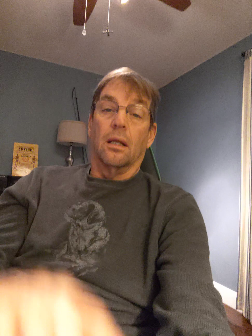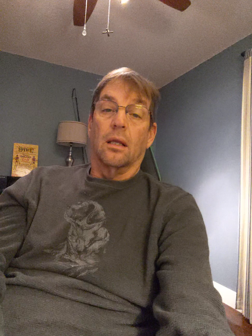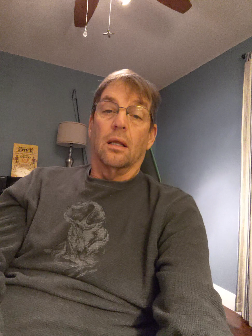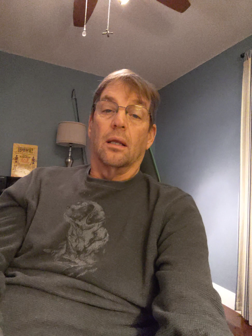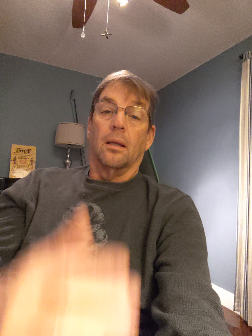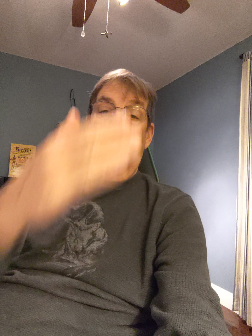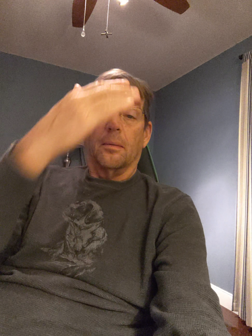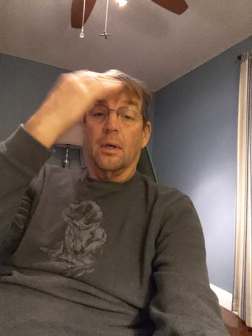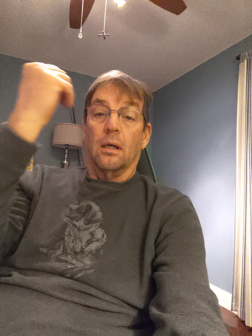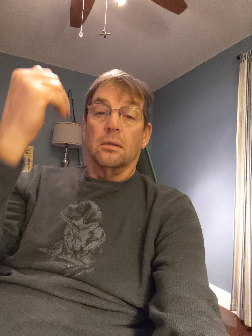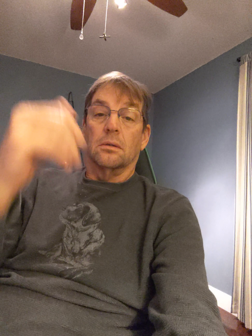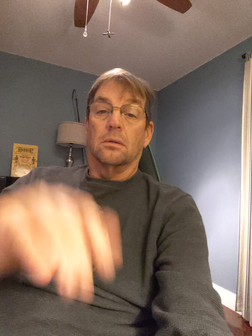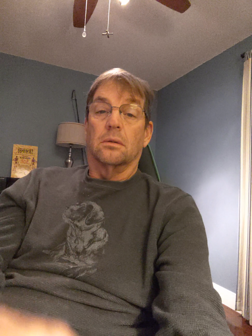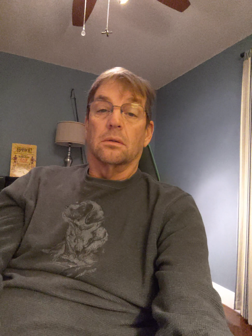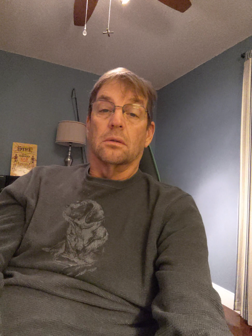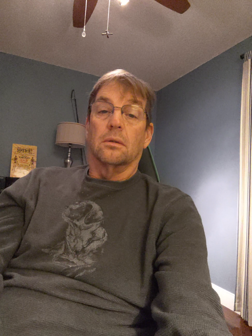because